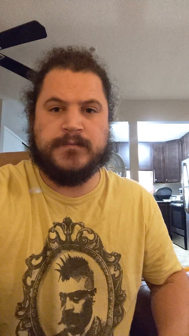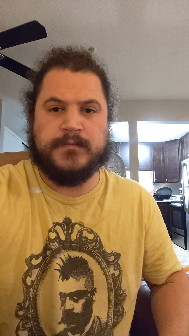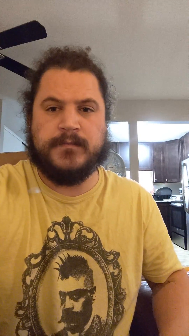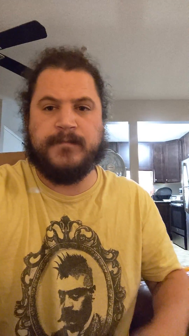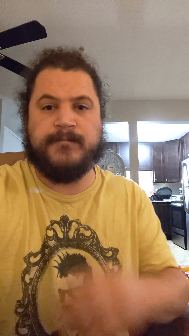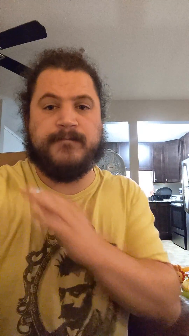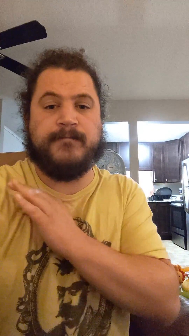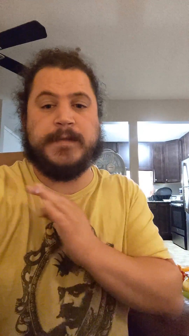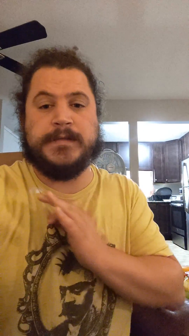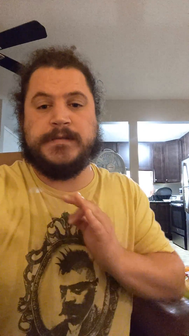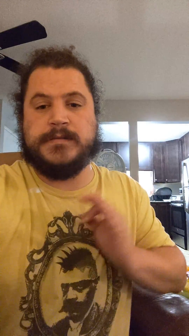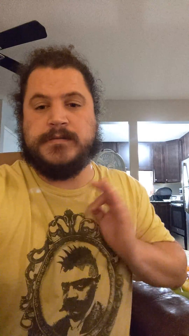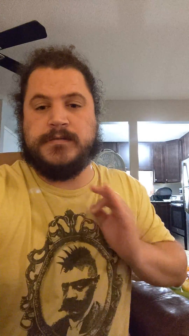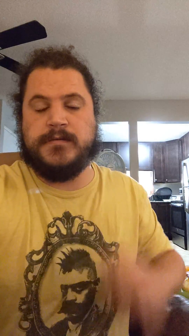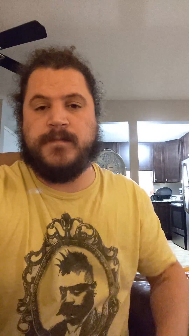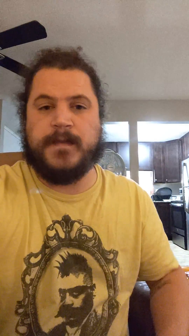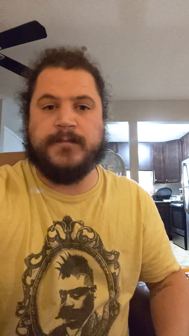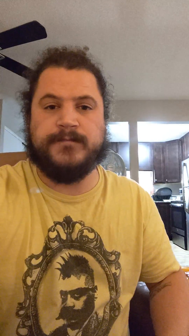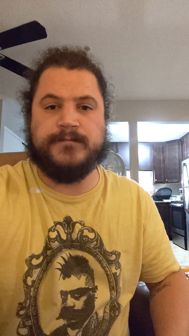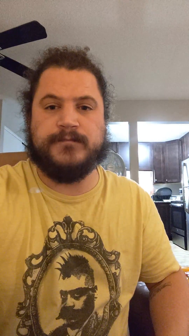beads